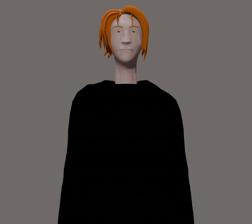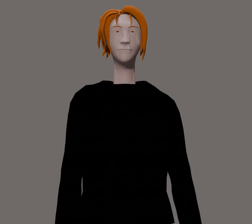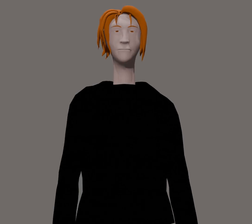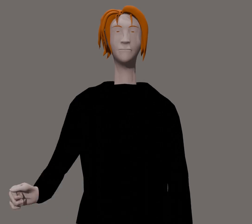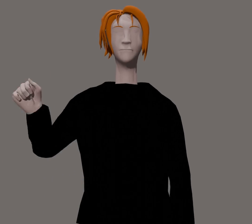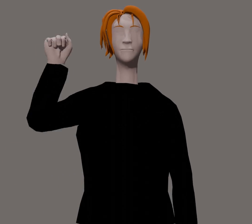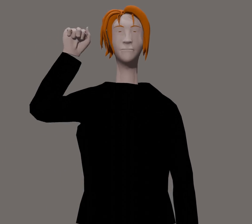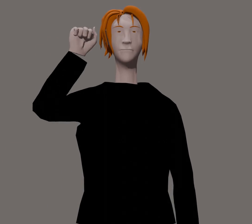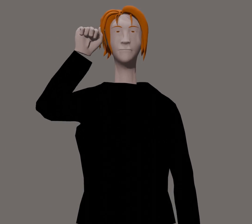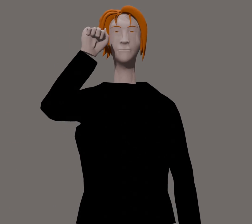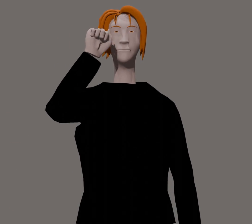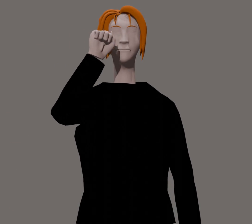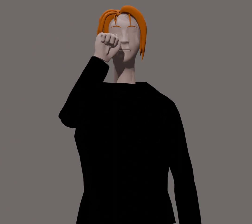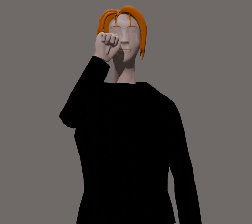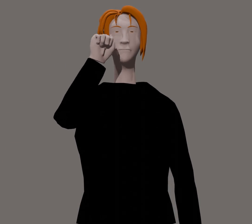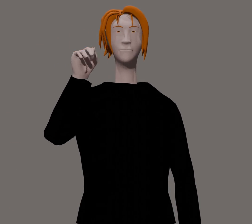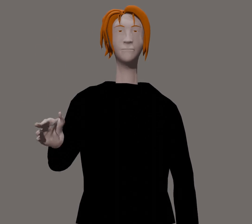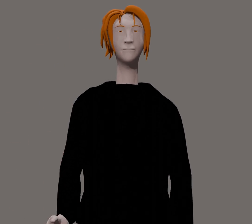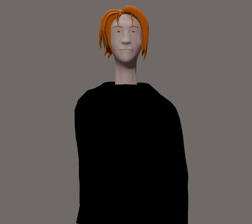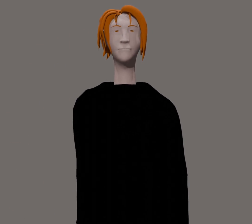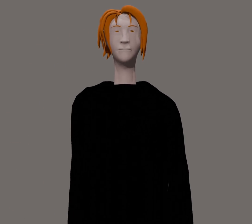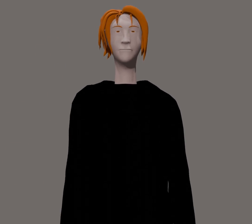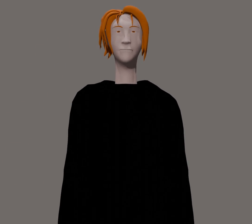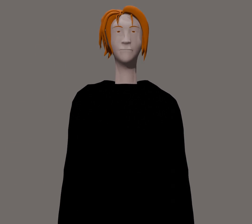Carrot